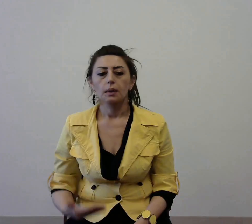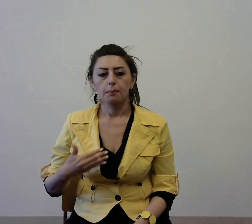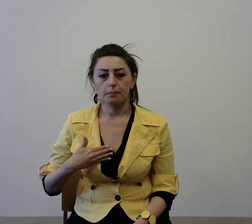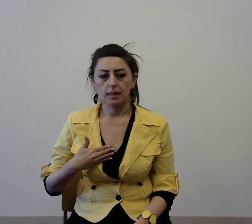mən